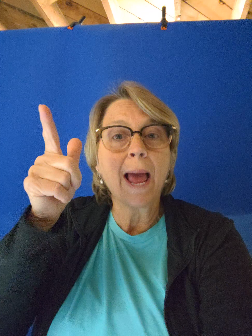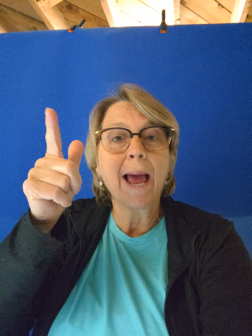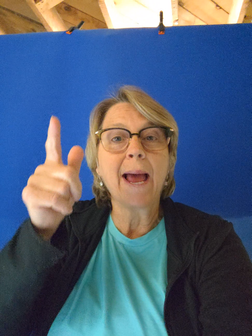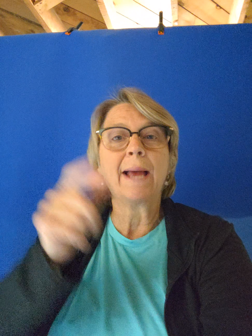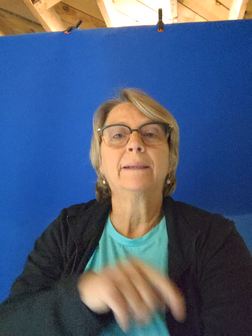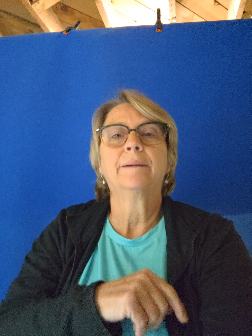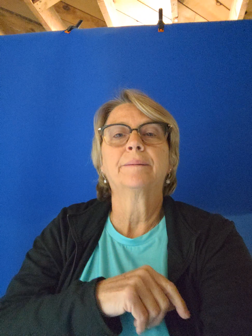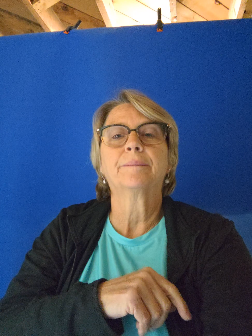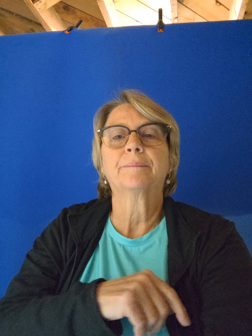wake